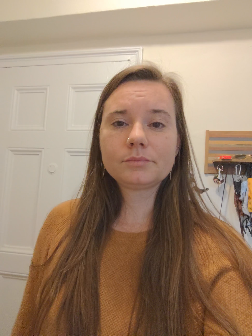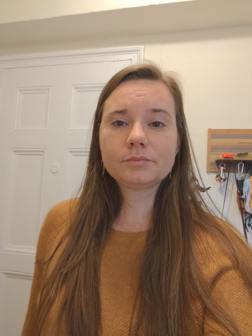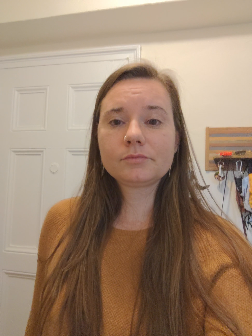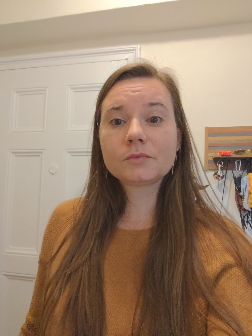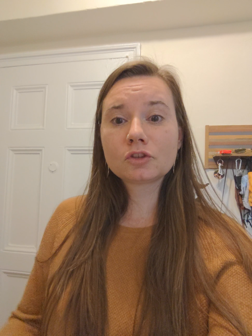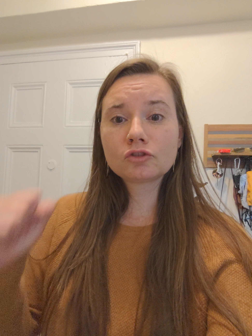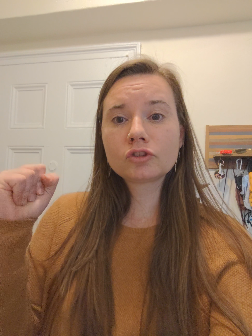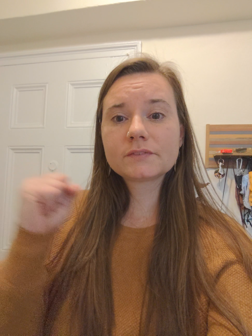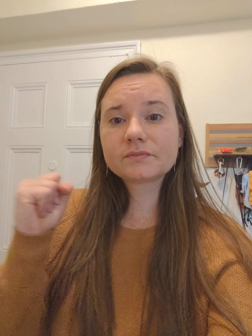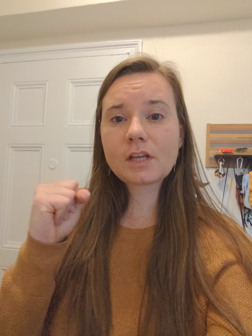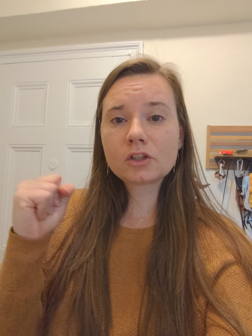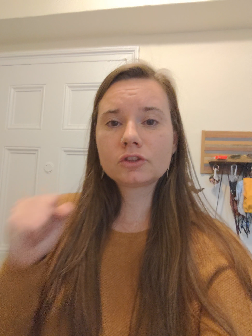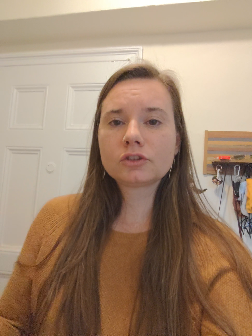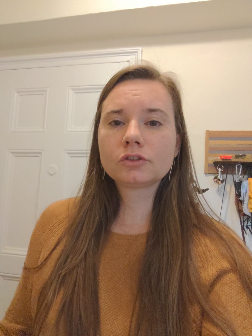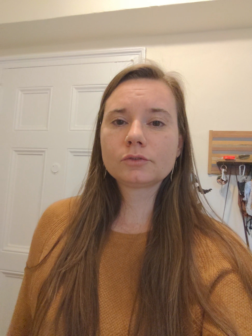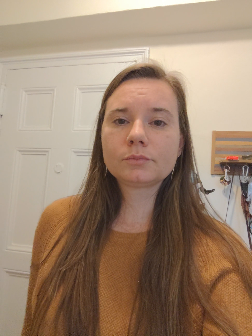refrigerator